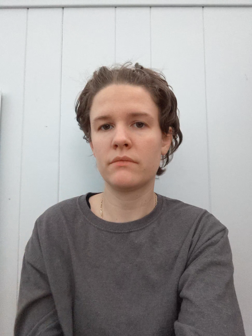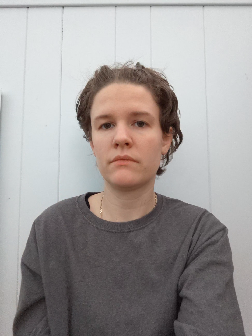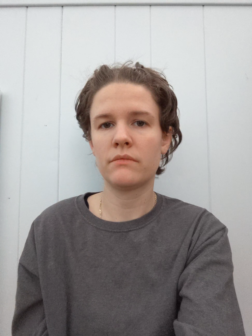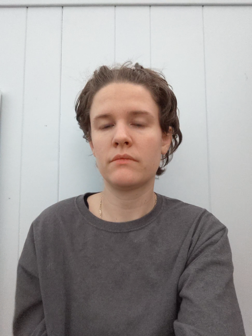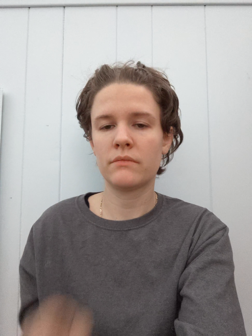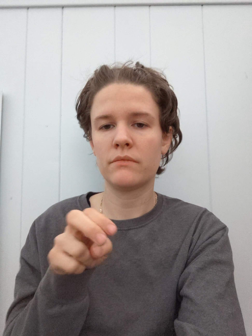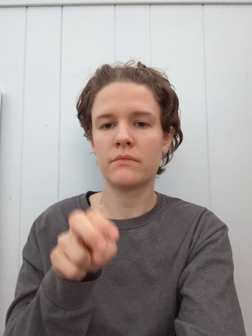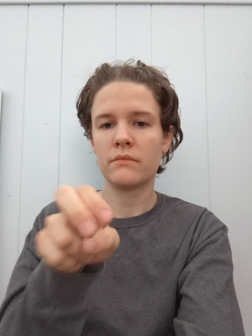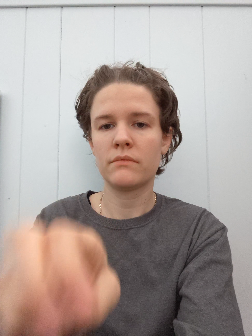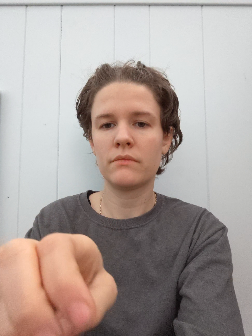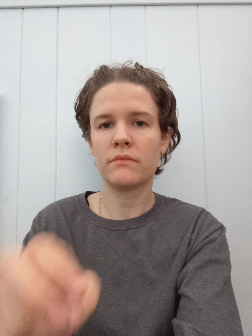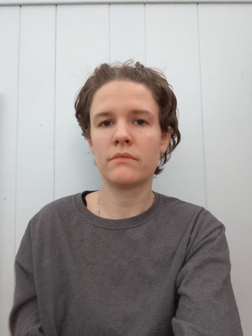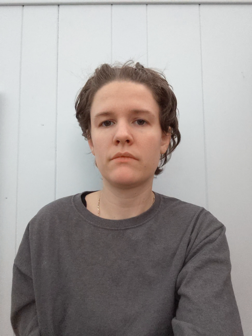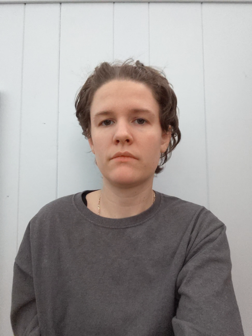ride